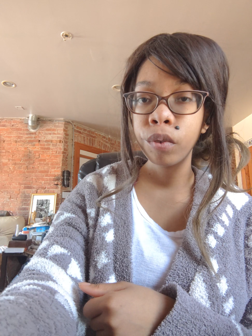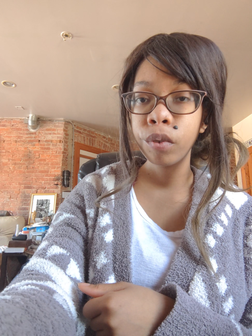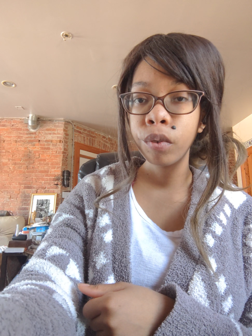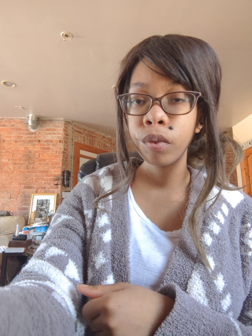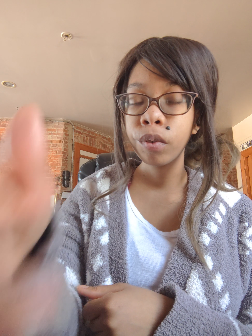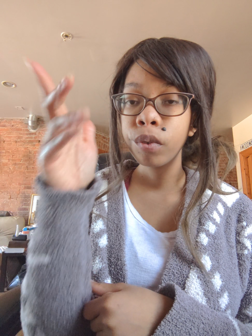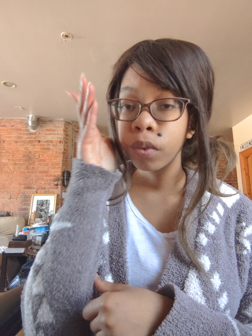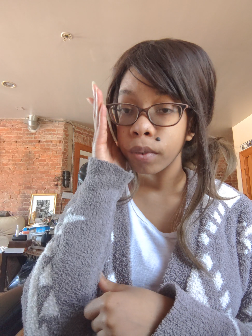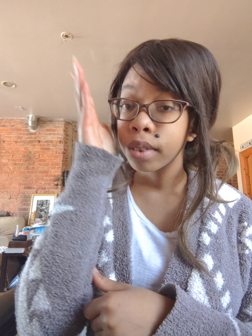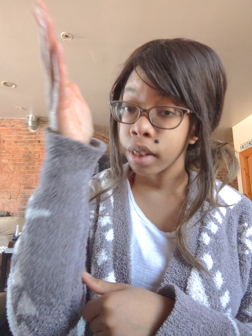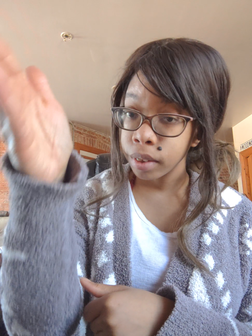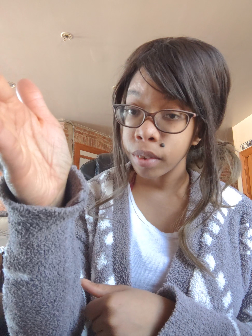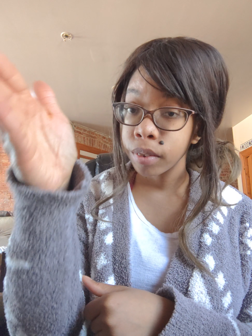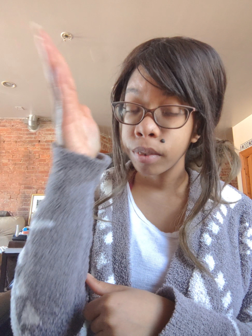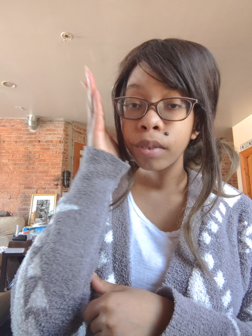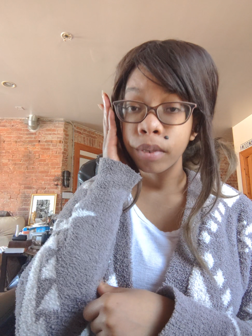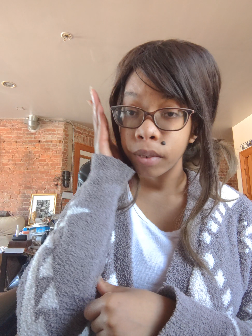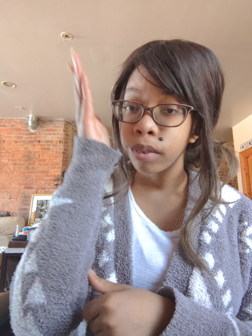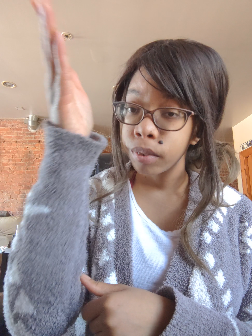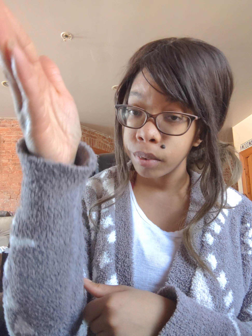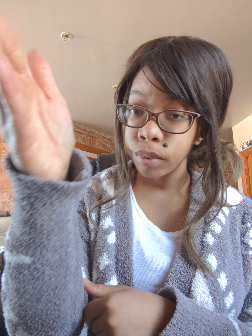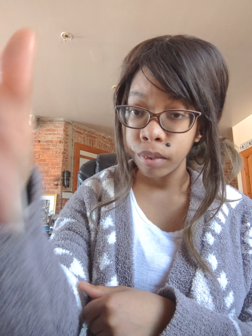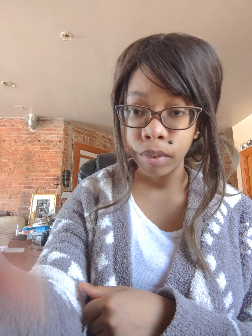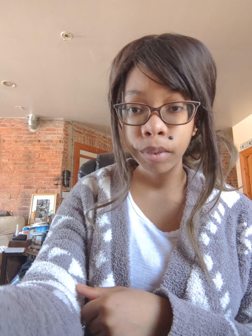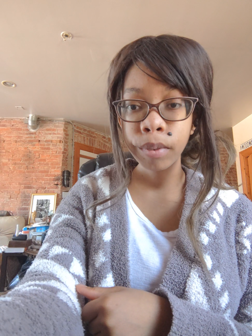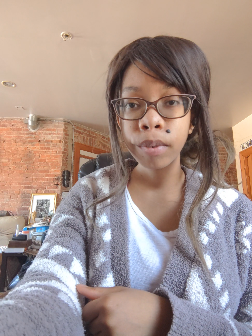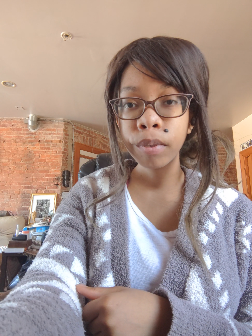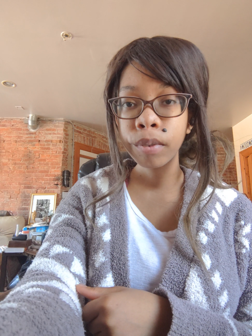will